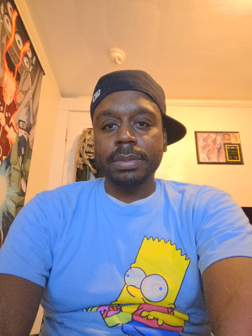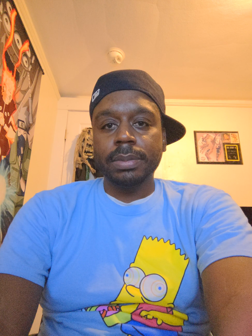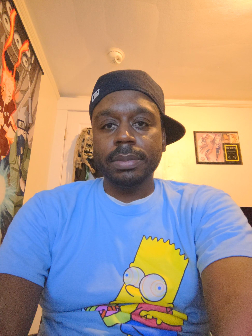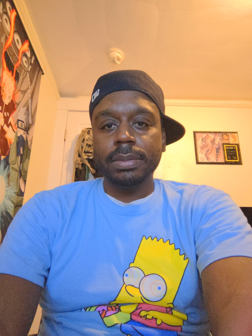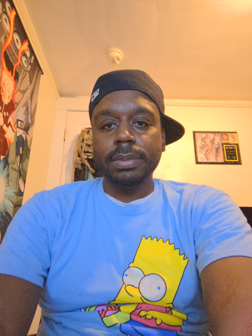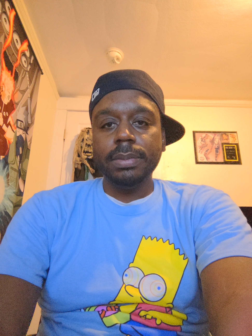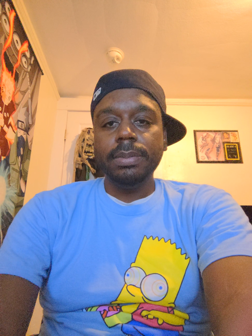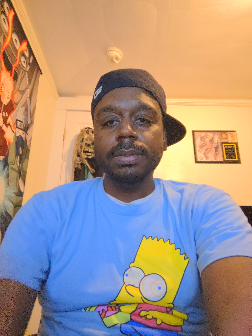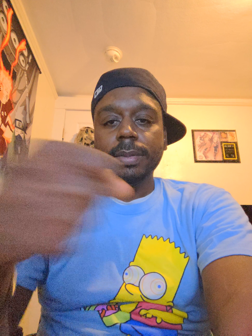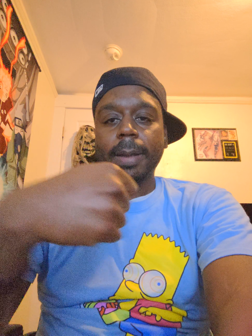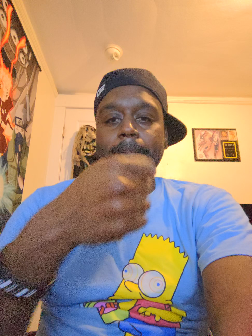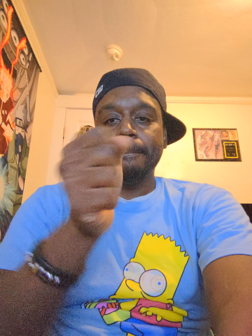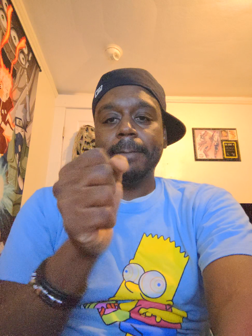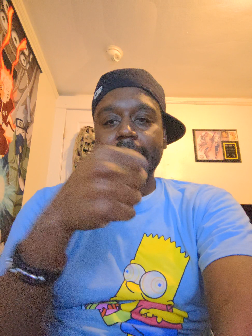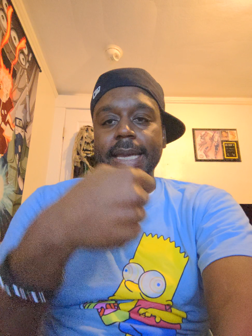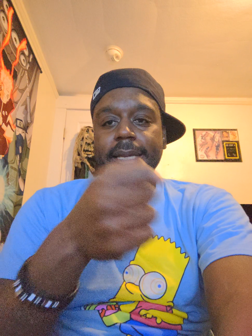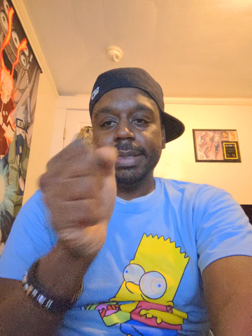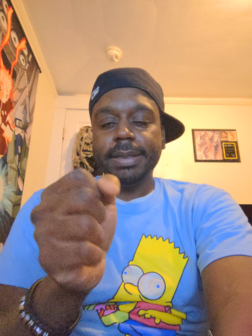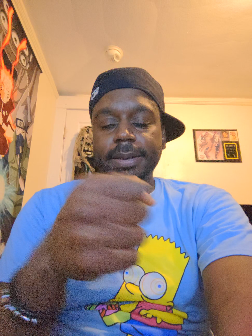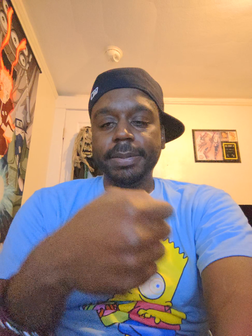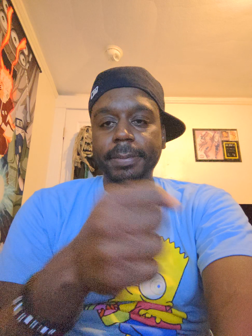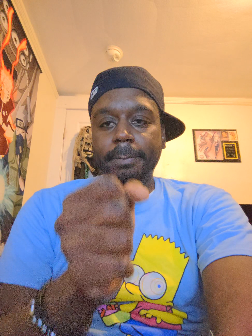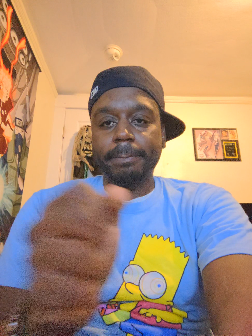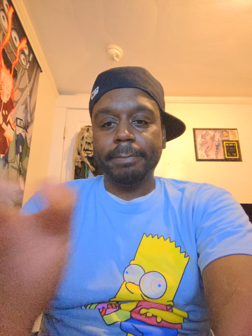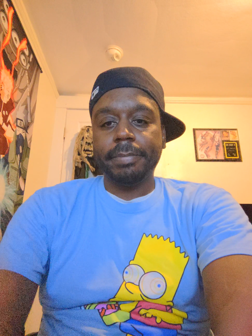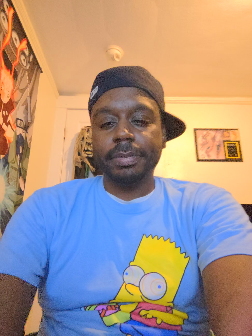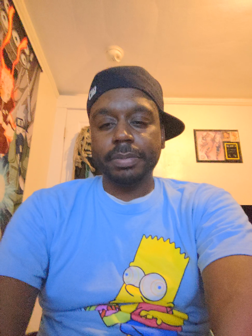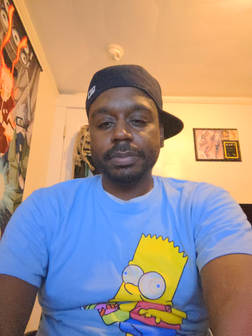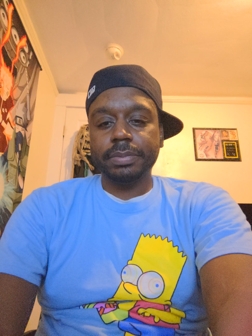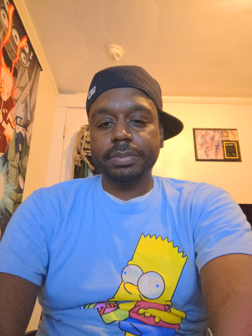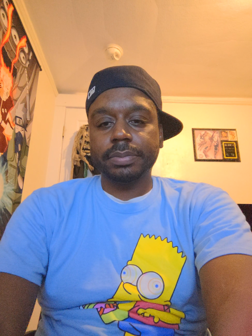make